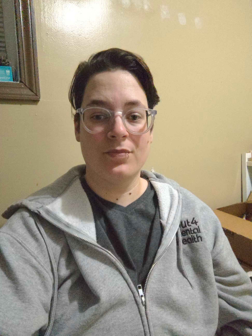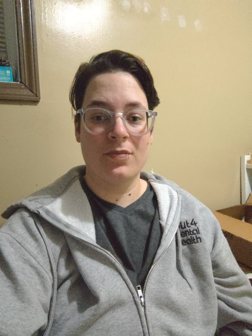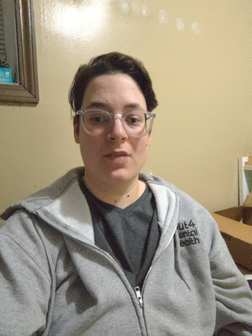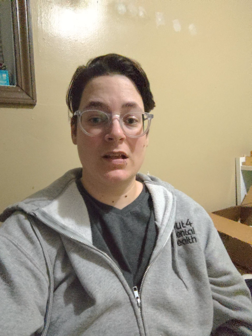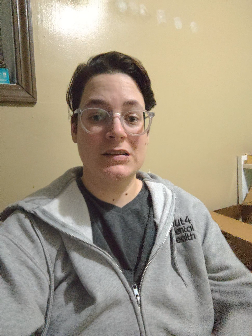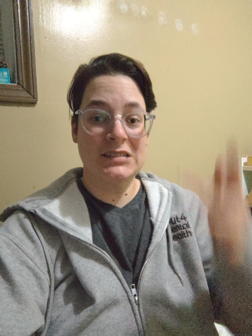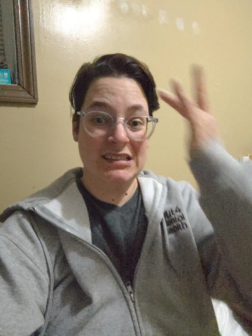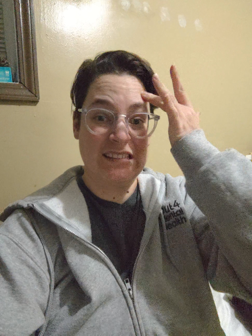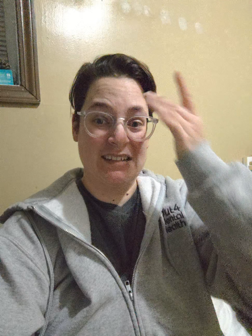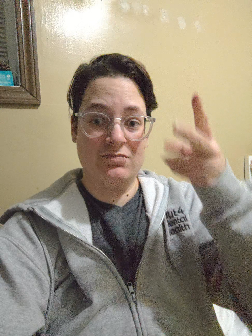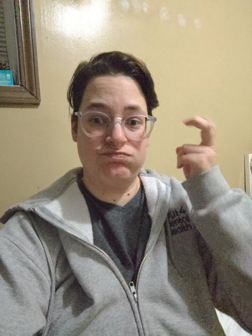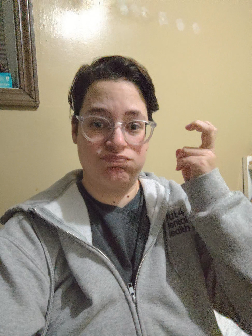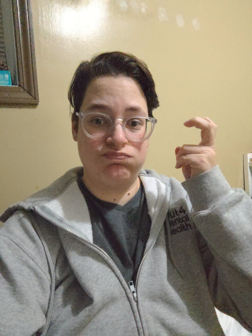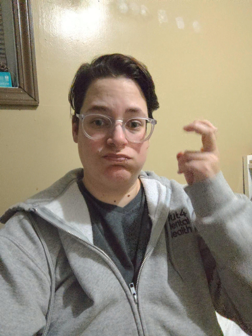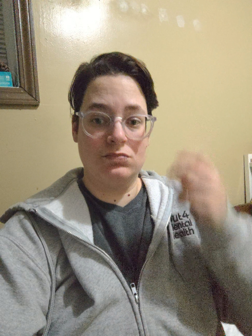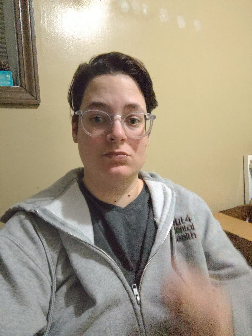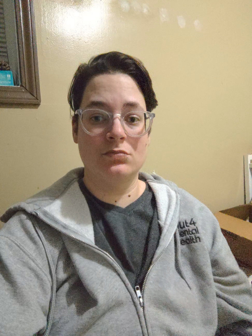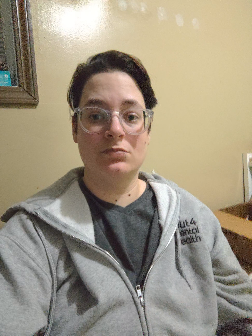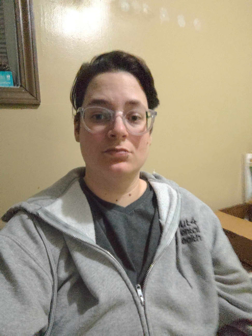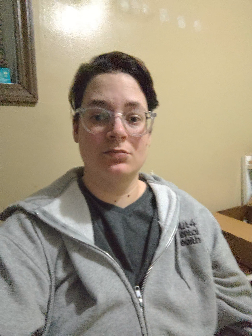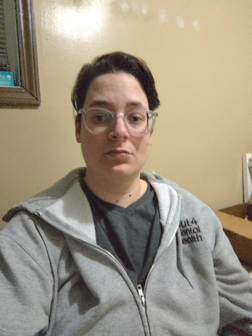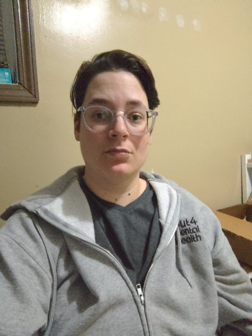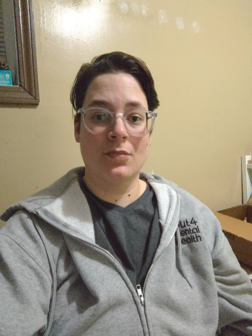sick